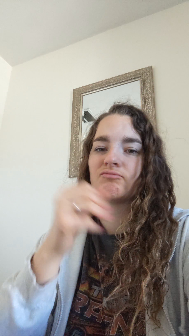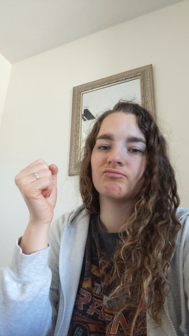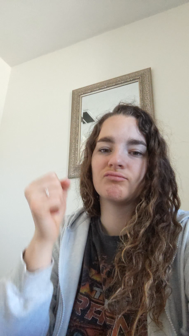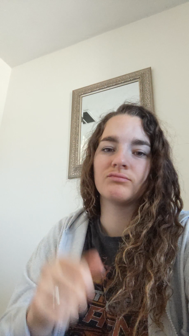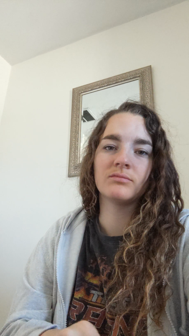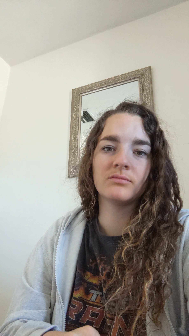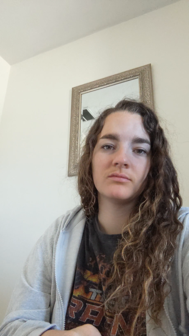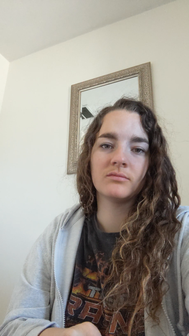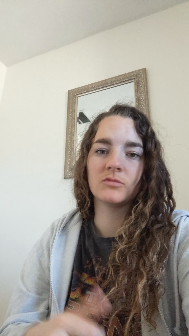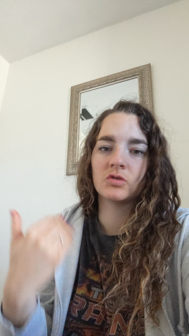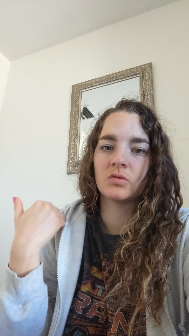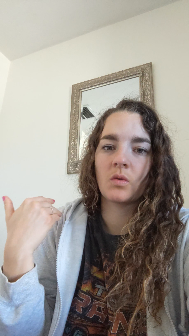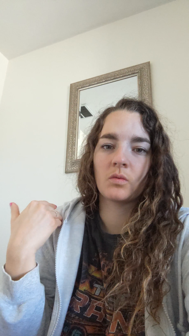shoulder